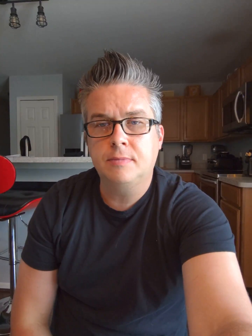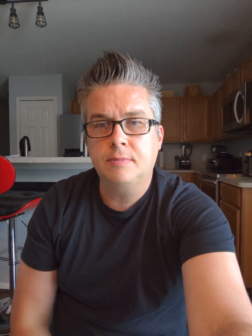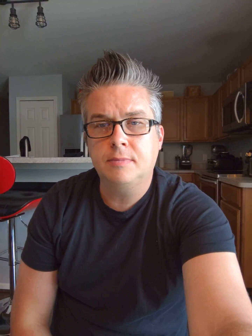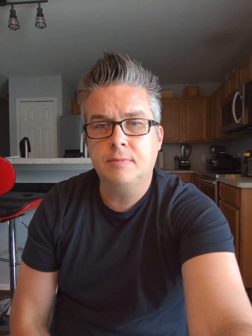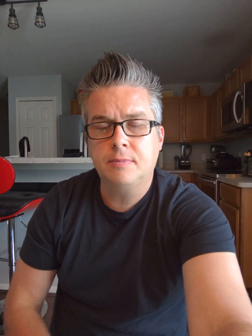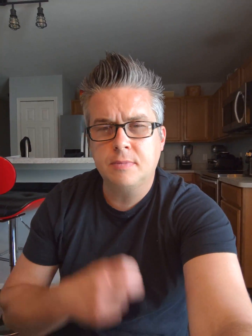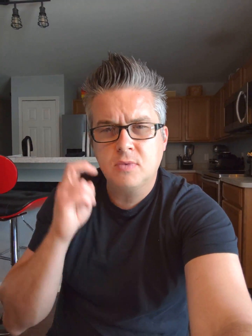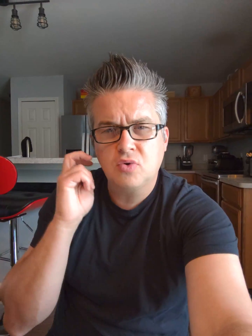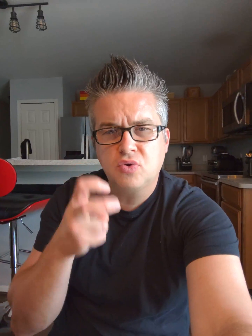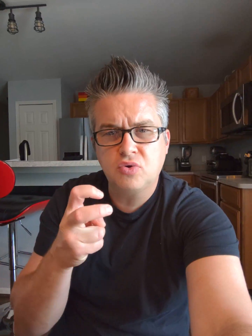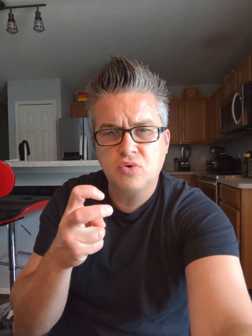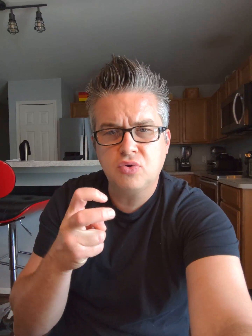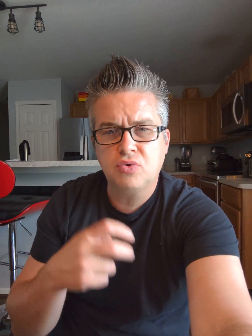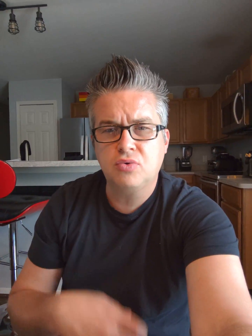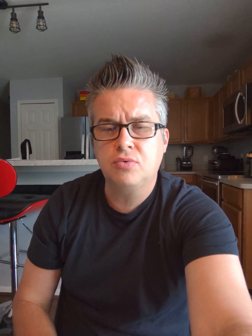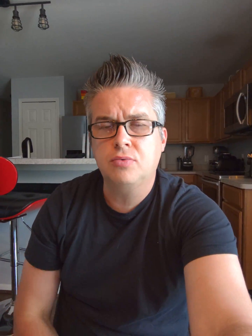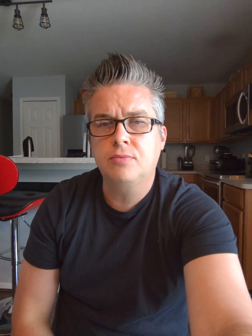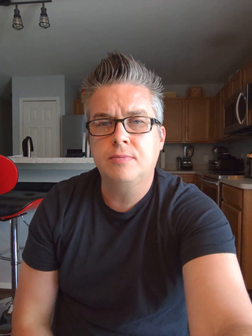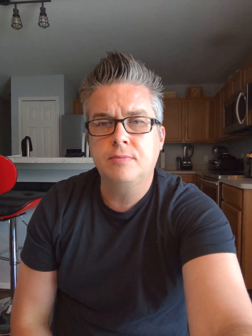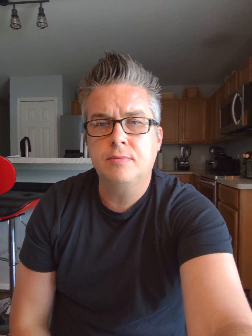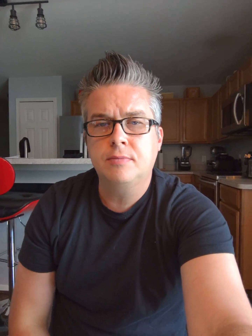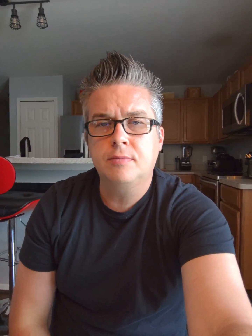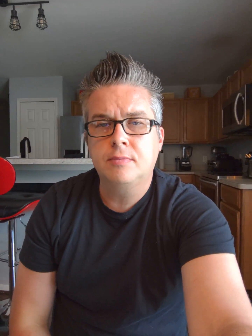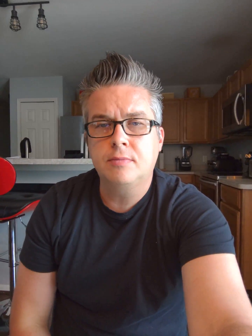hard